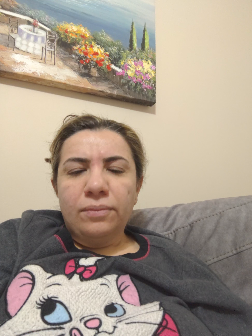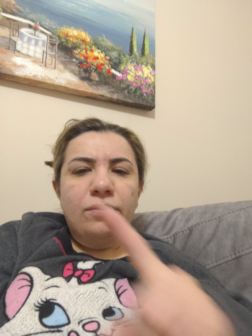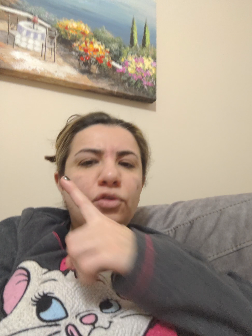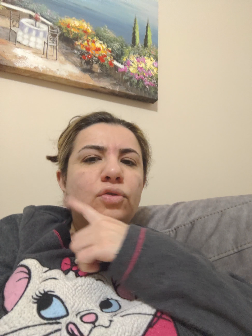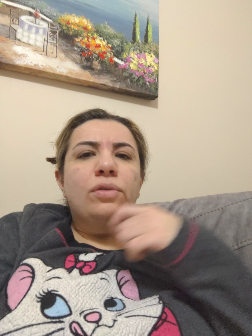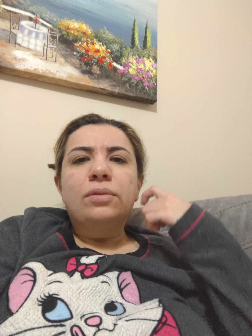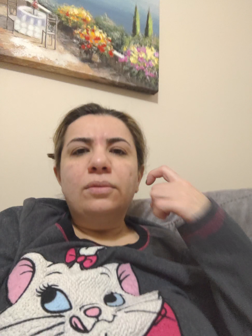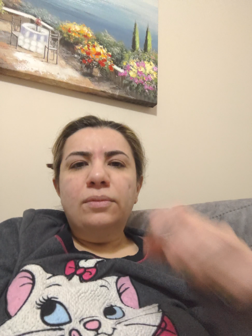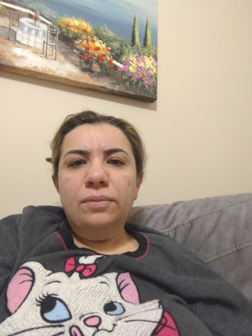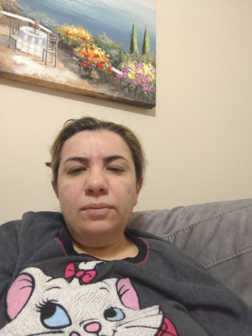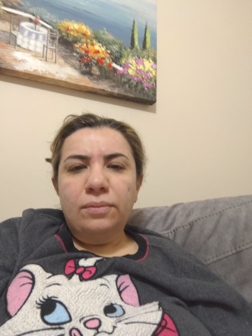dry